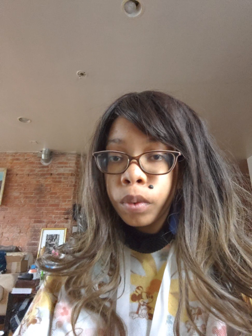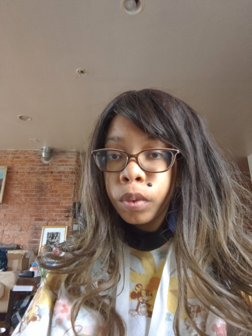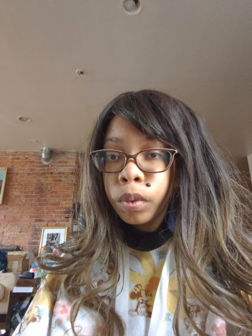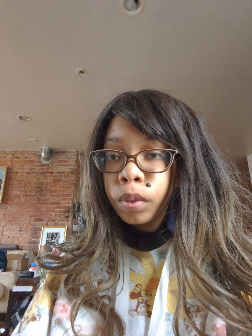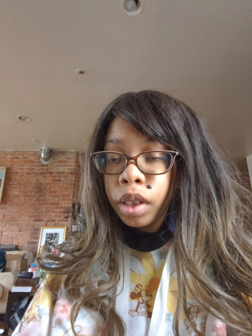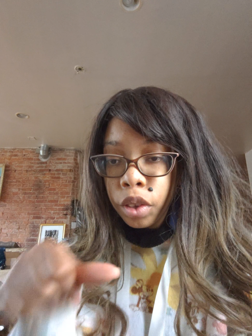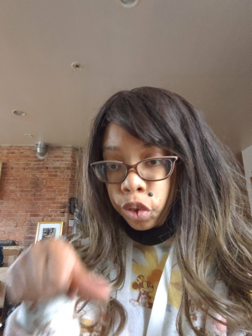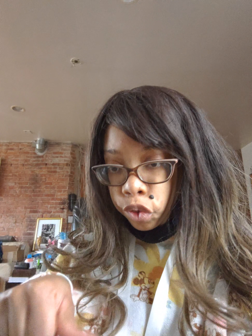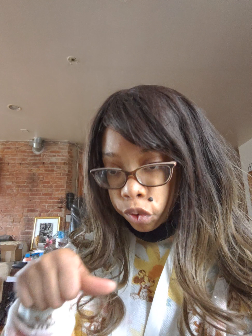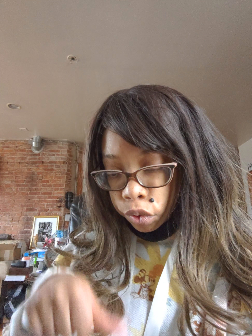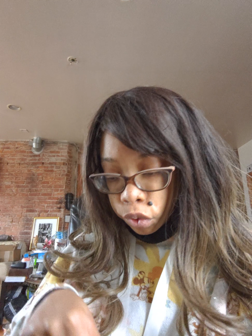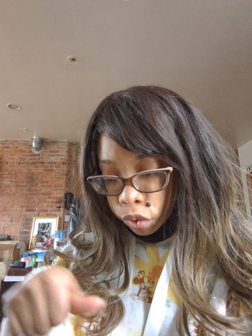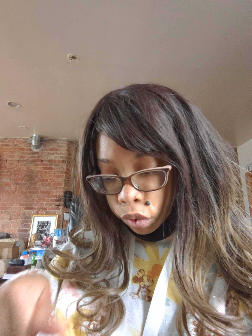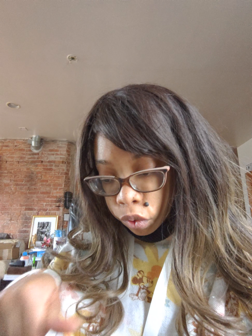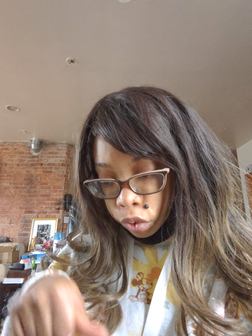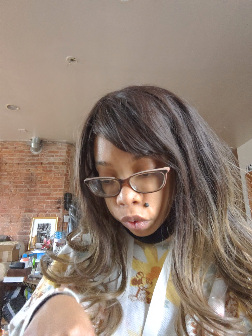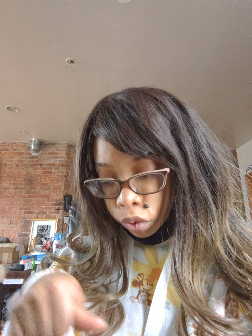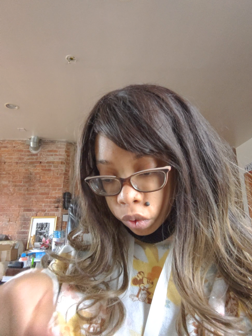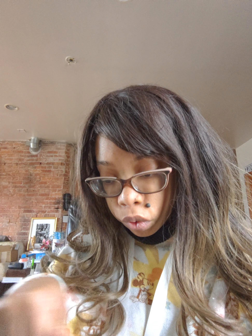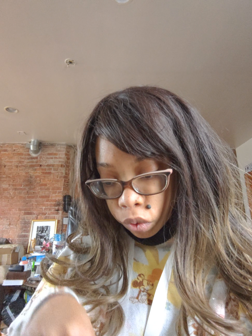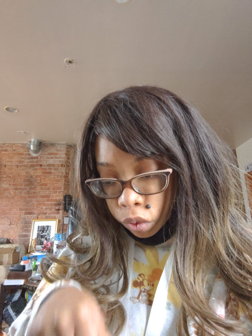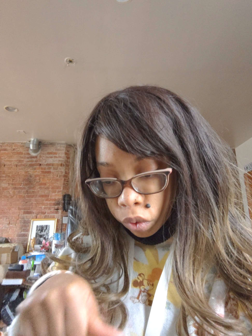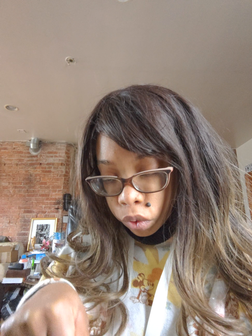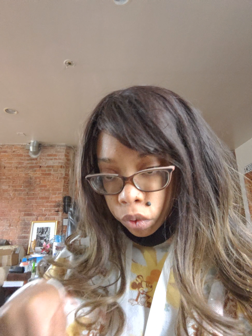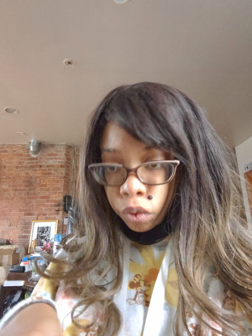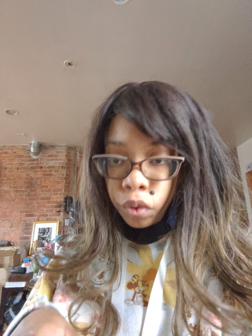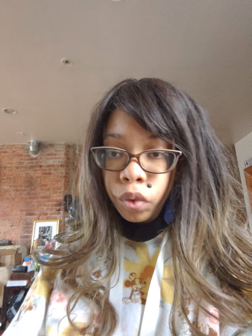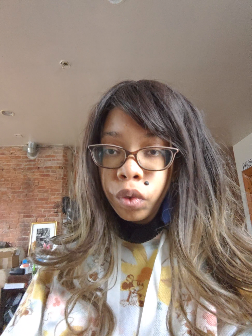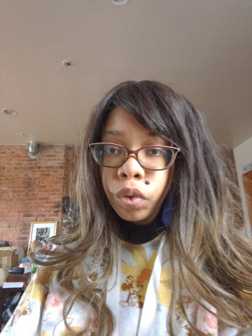puzzle